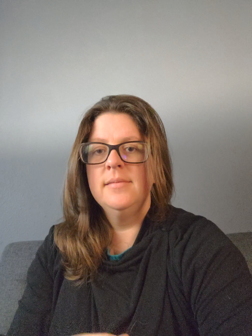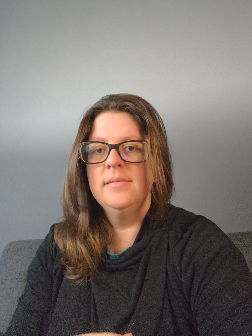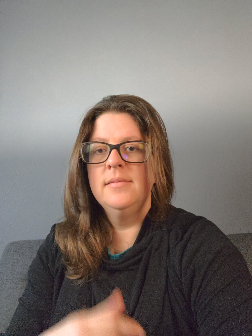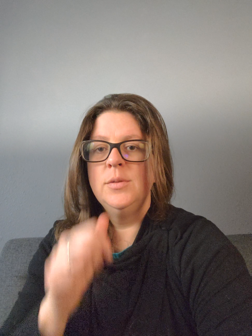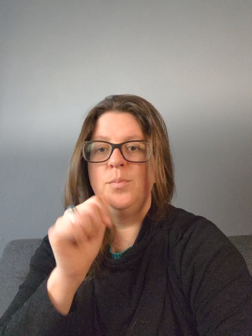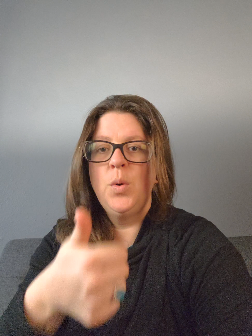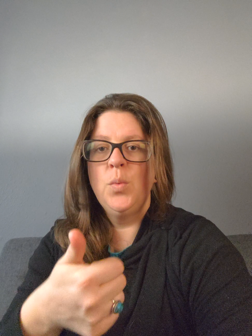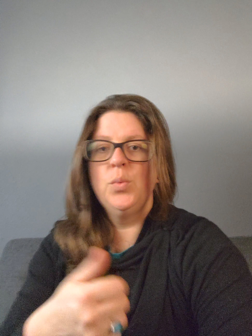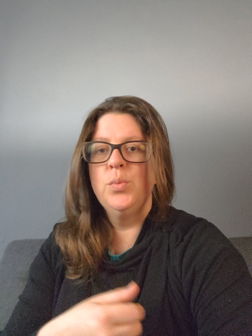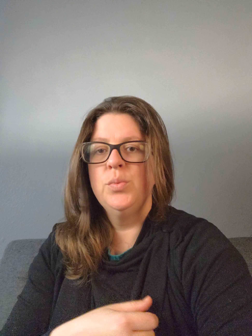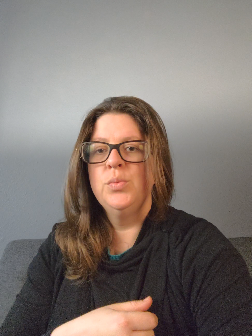tomorrow